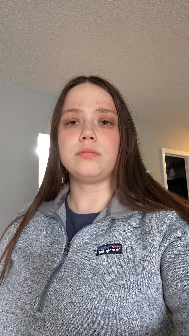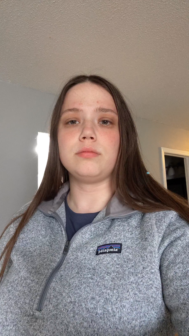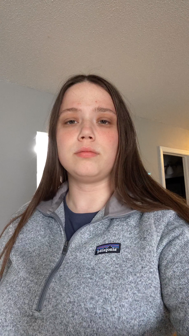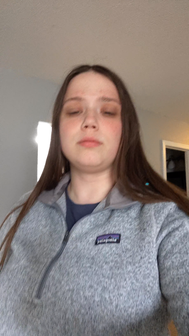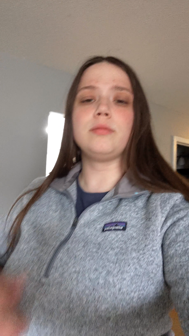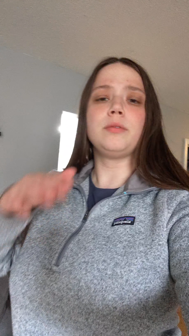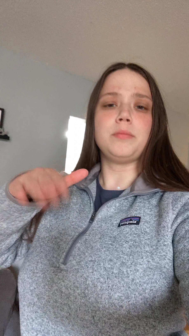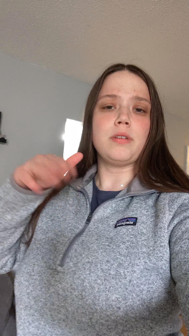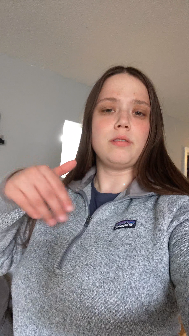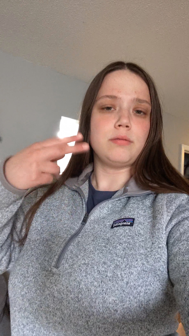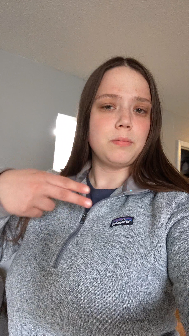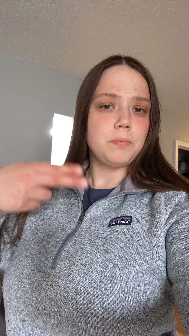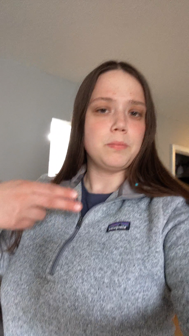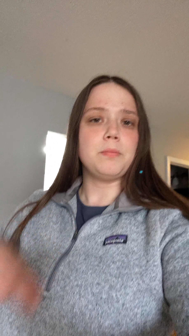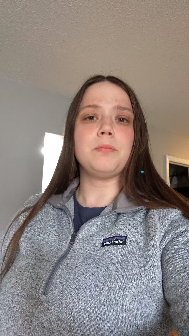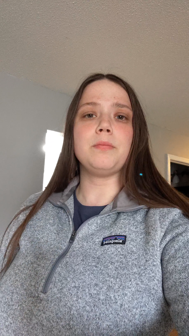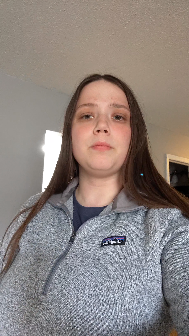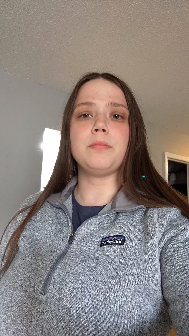pet's name